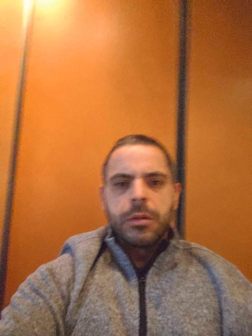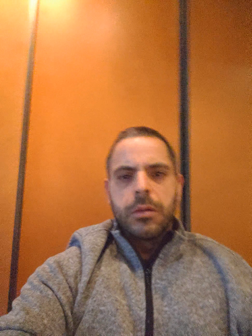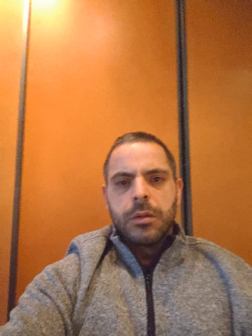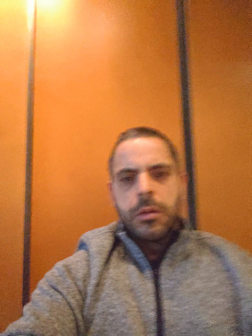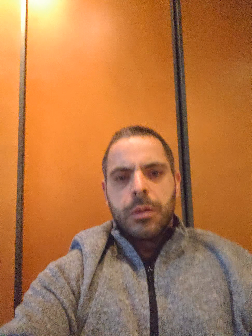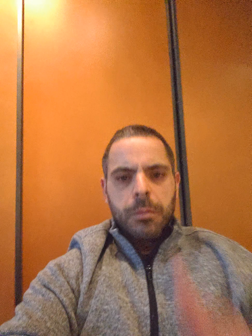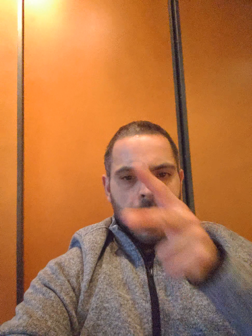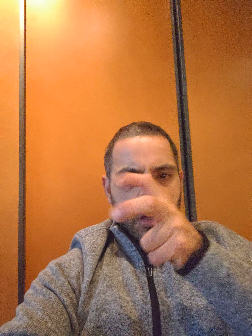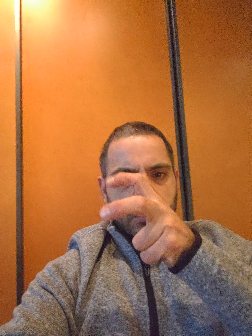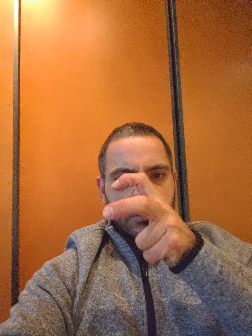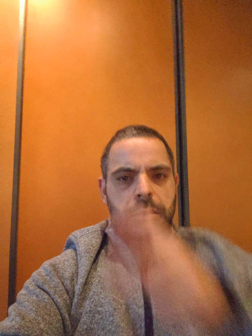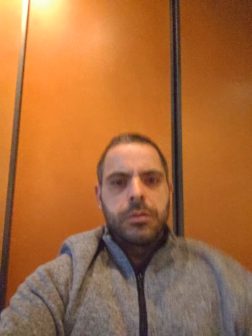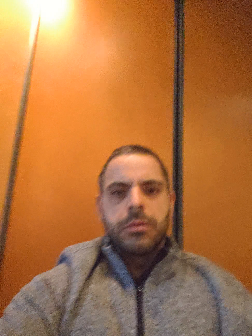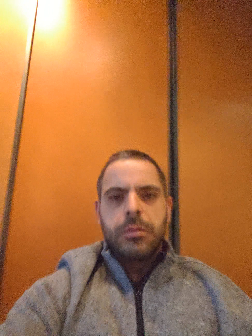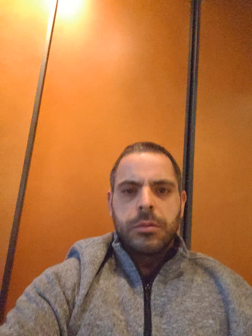bug